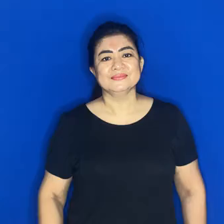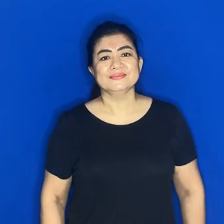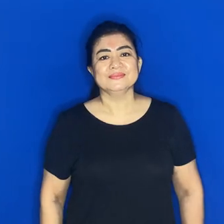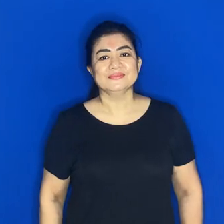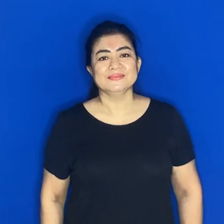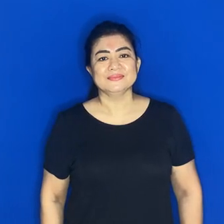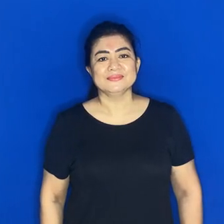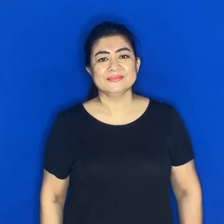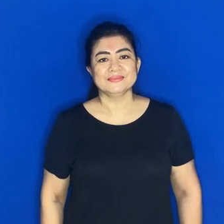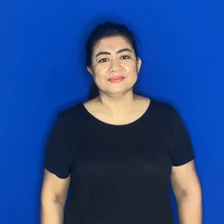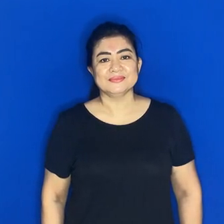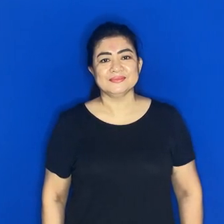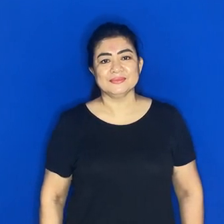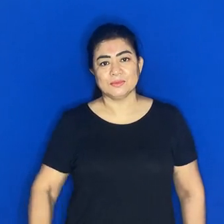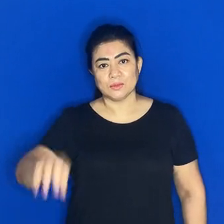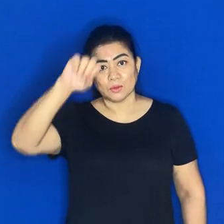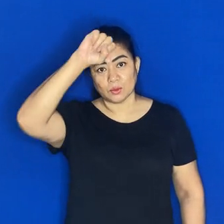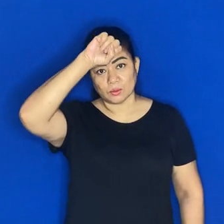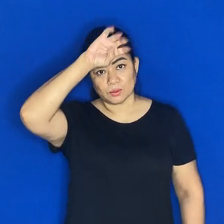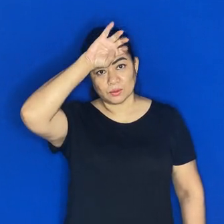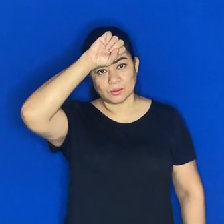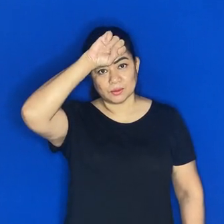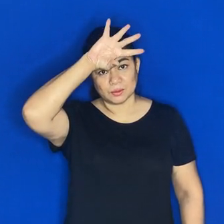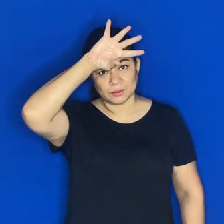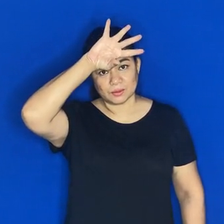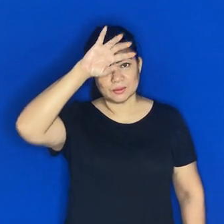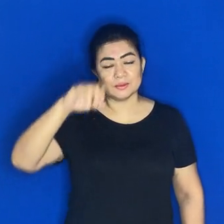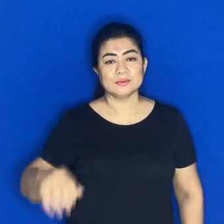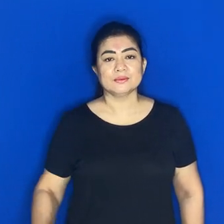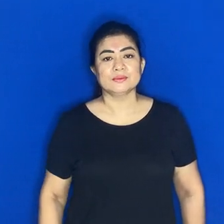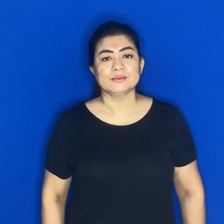grandfather